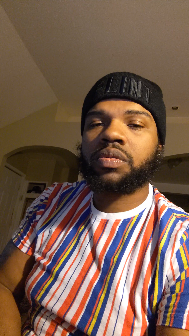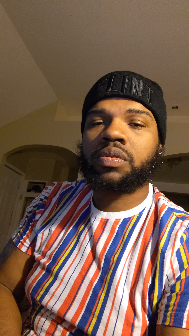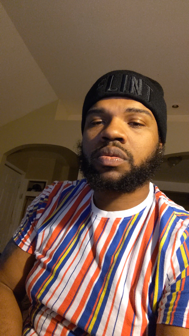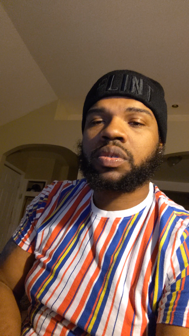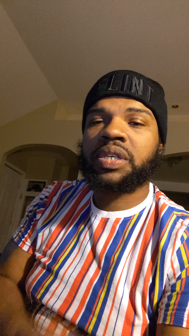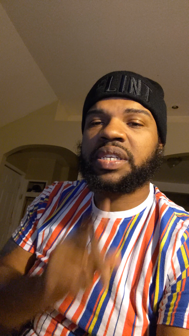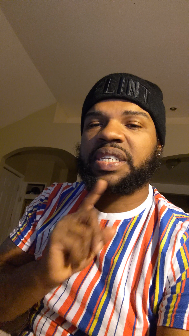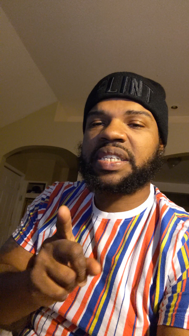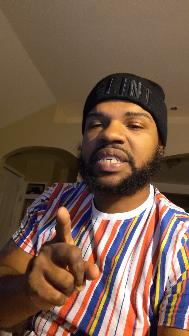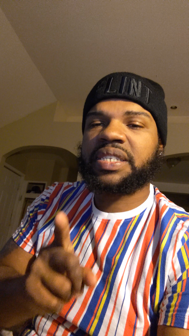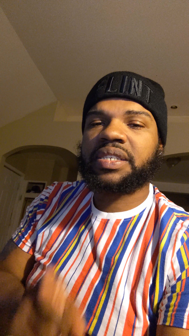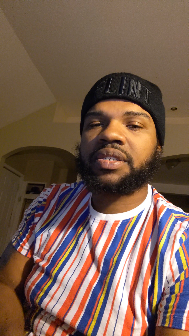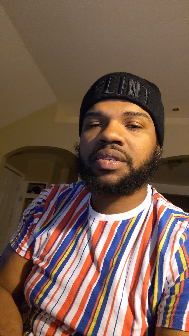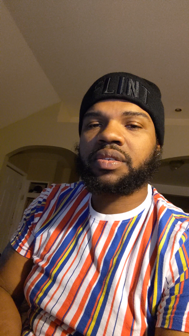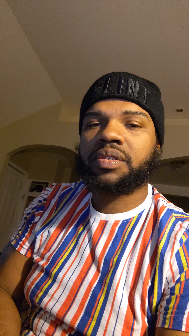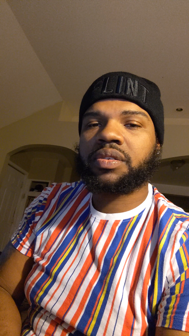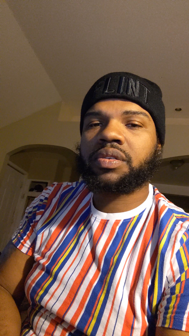is